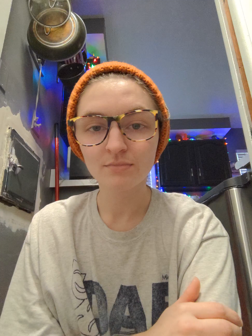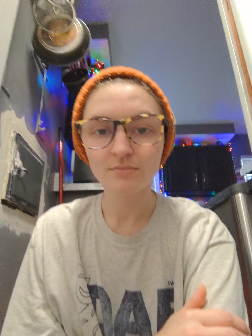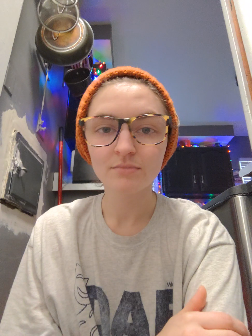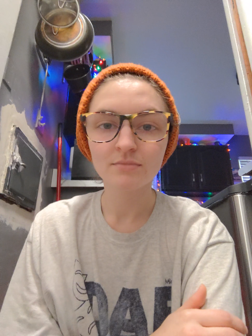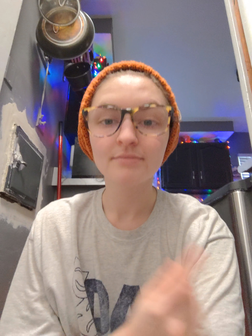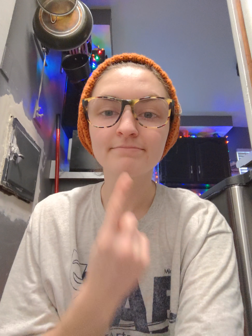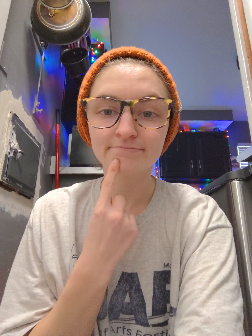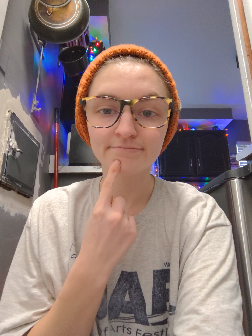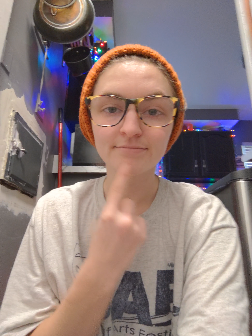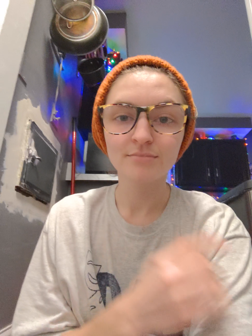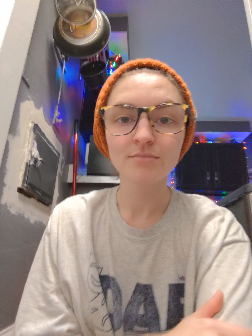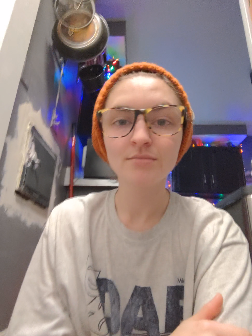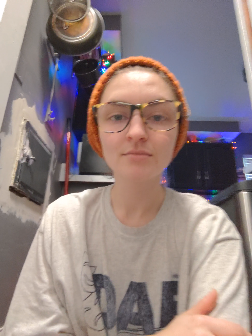say